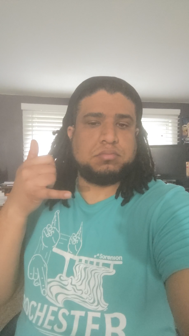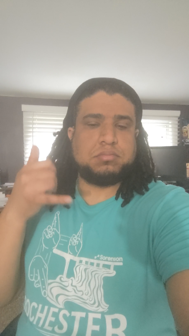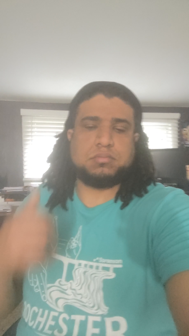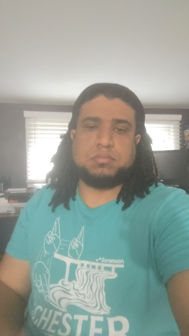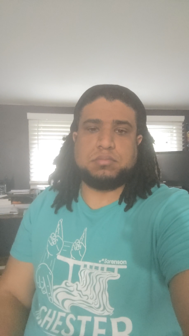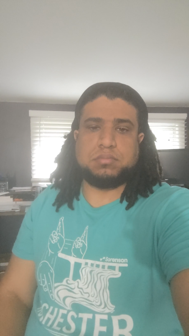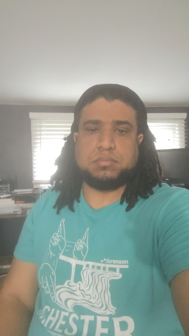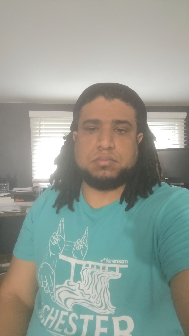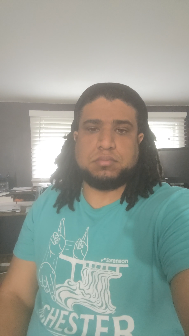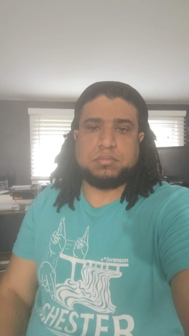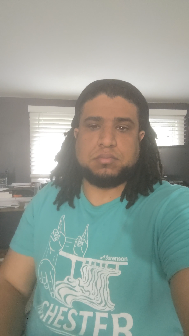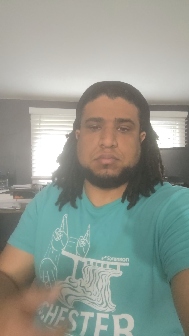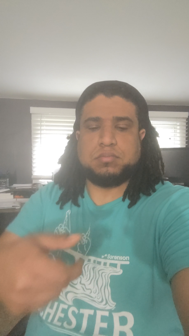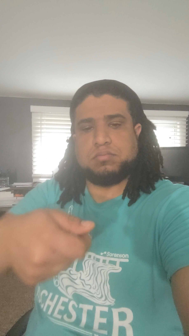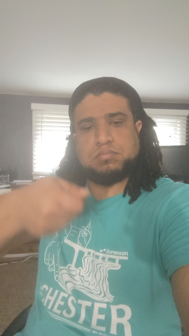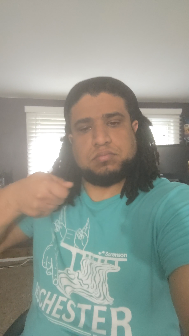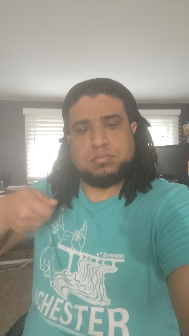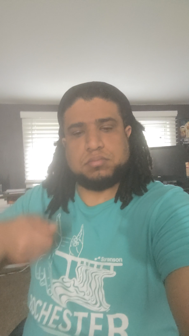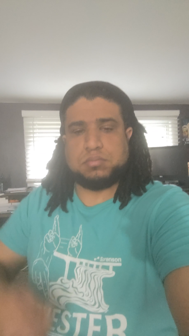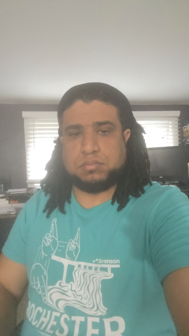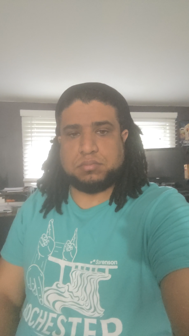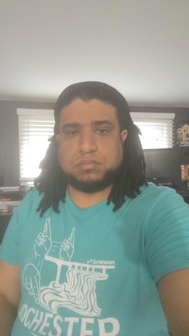pull